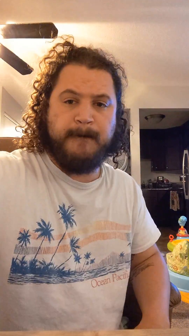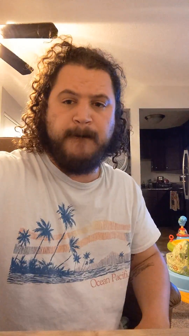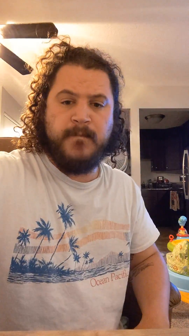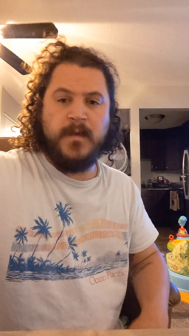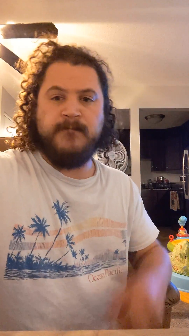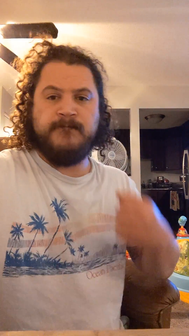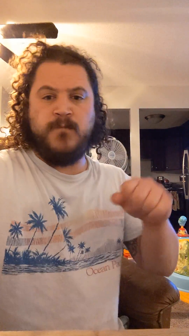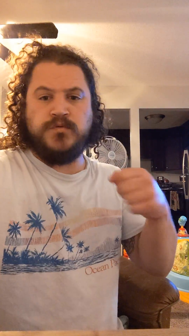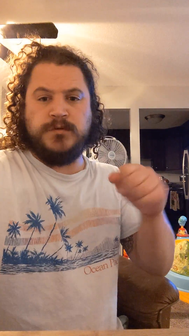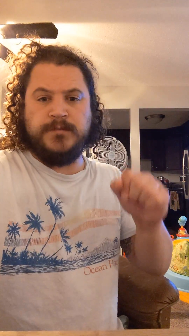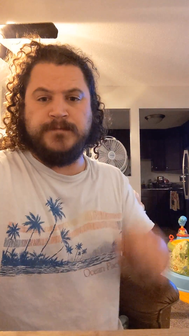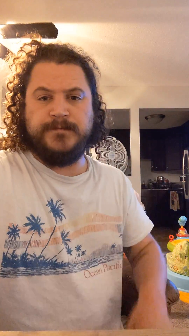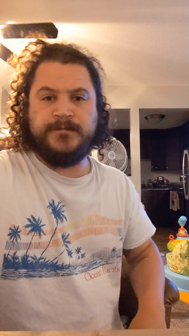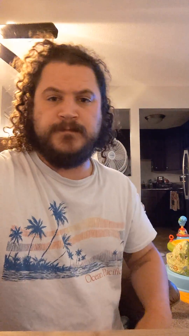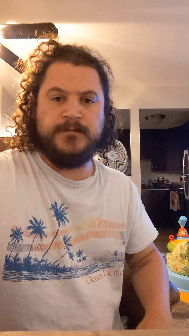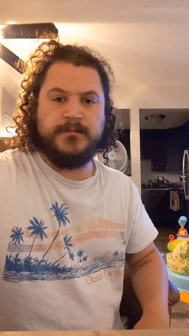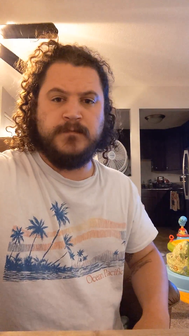motorcycle